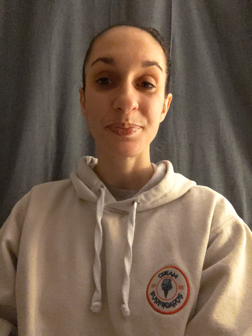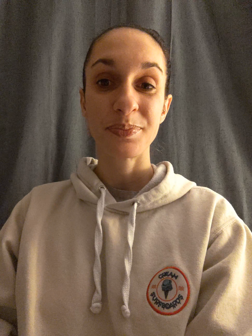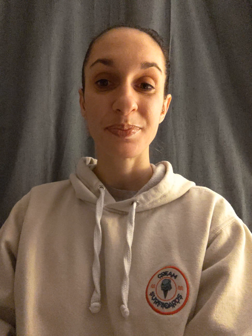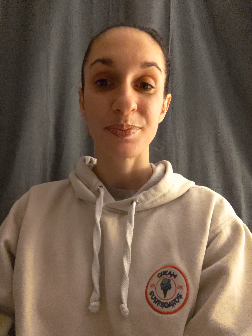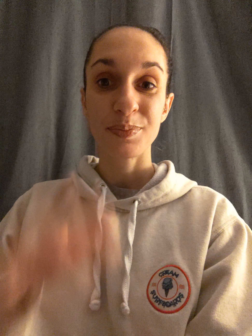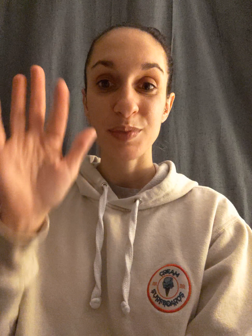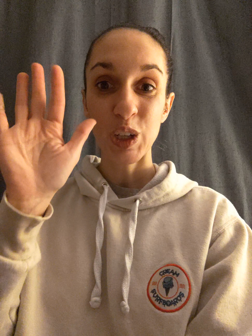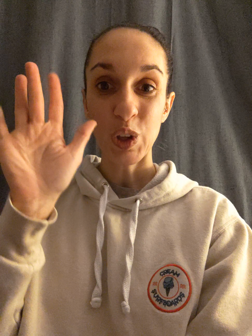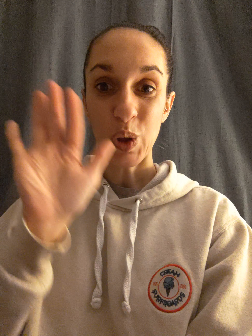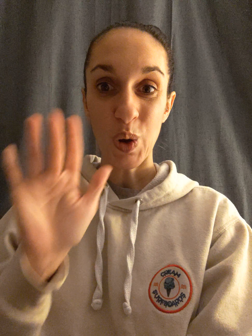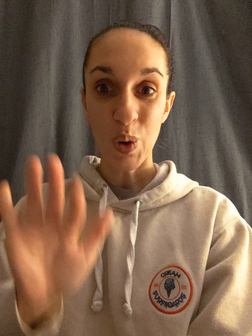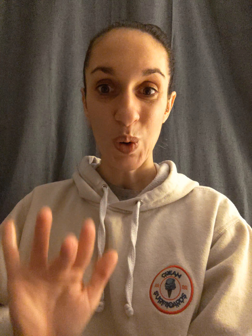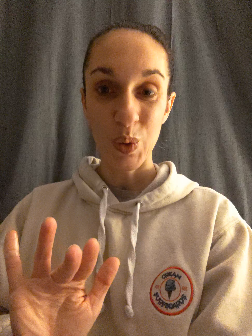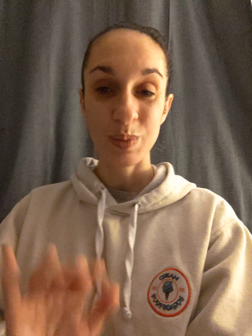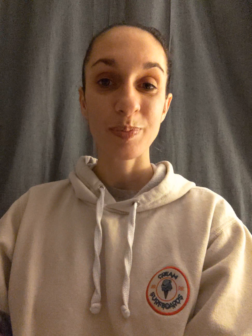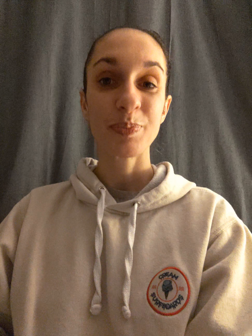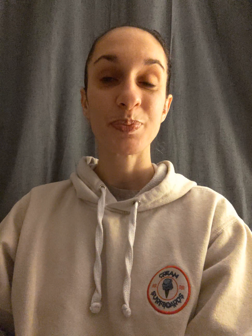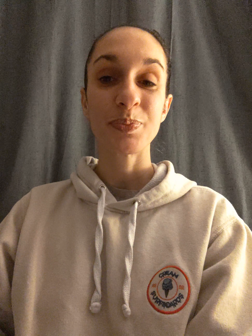snow